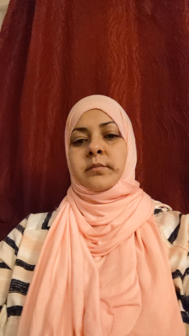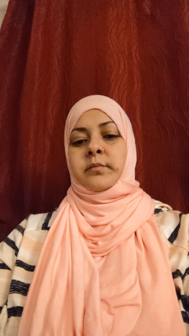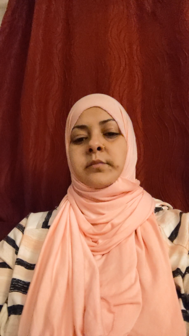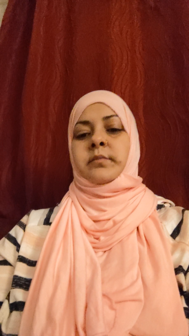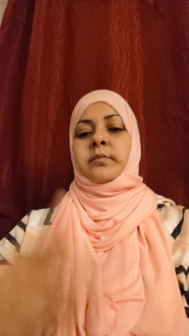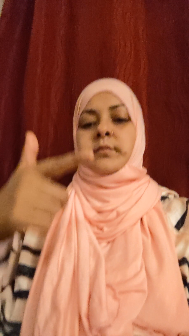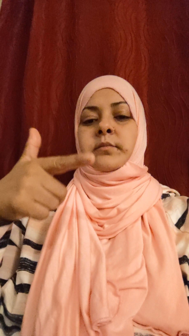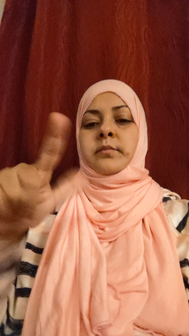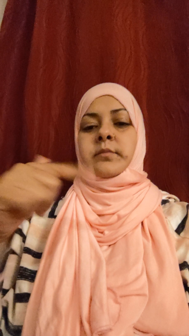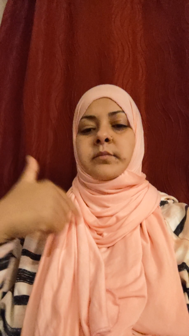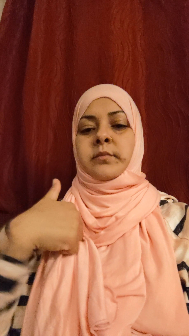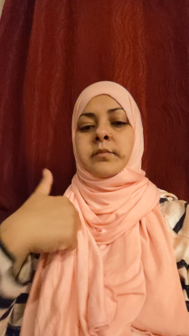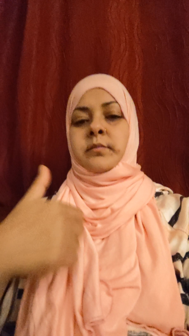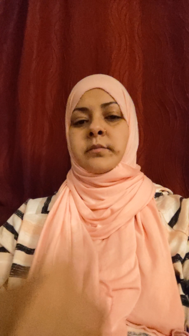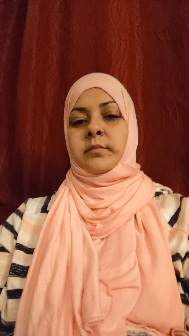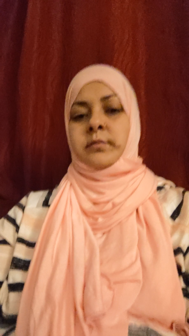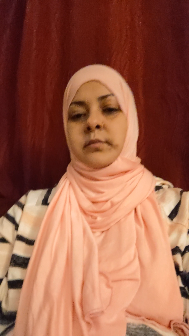let me